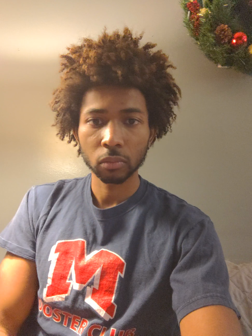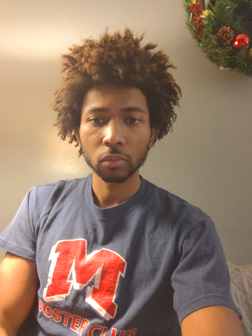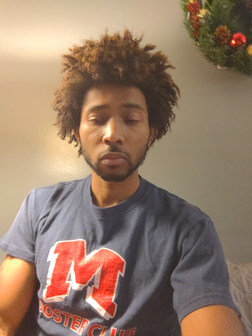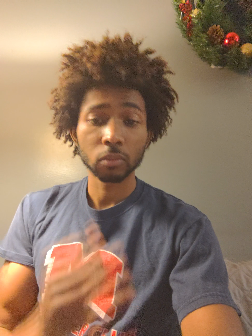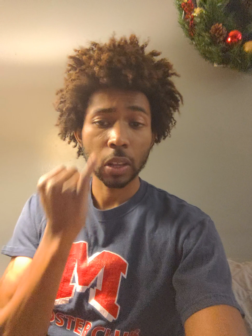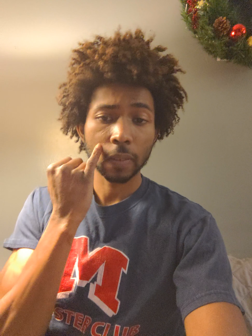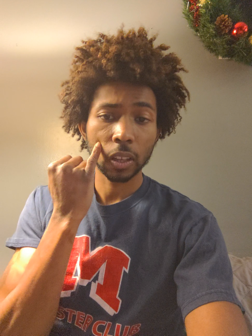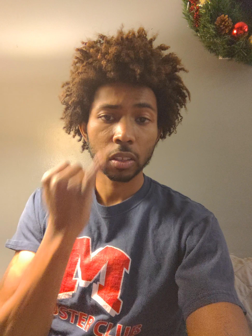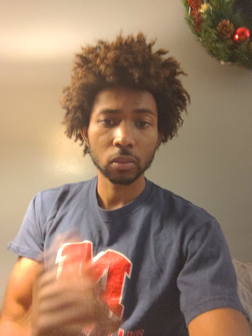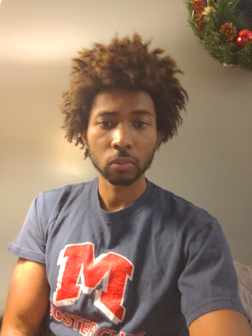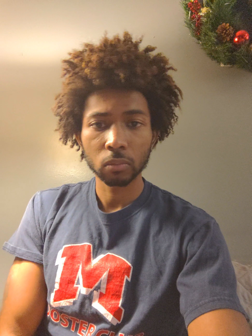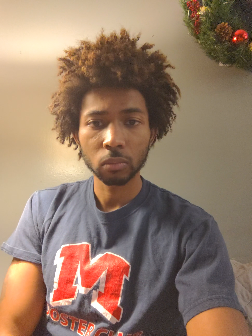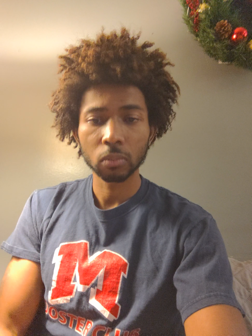if